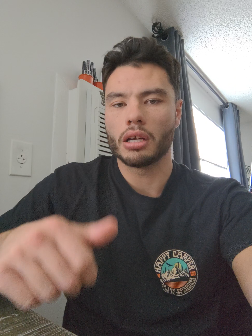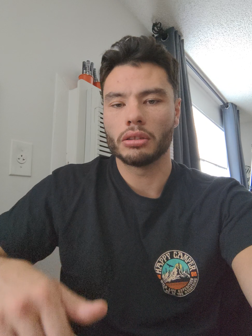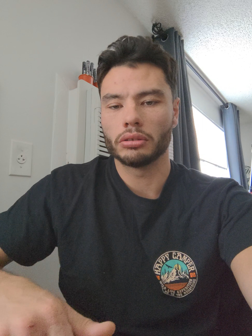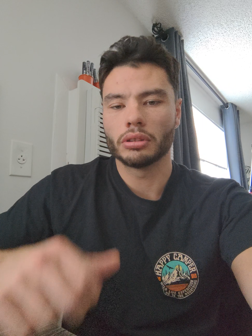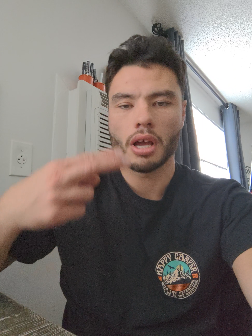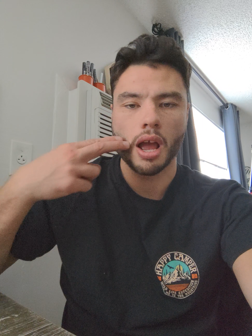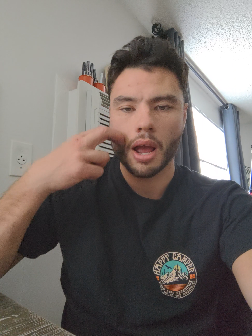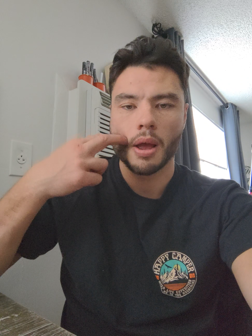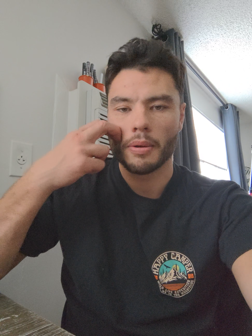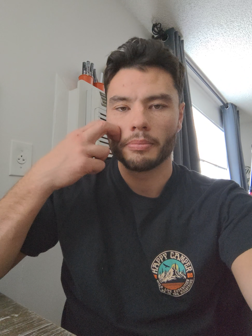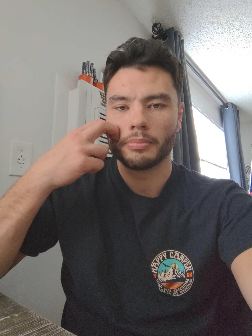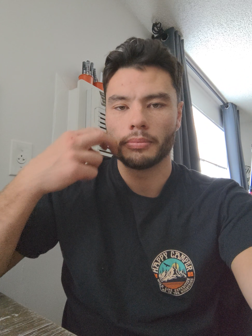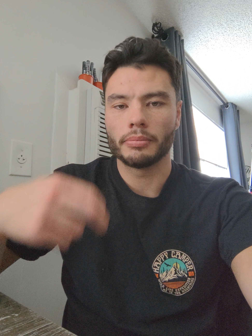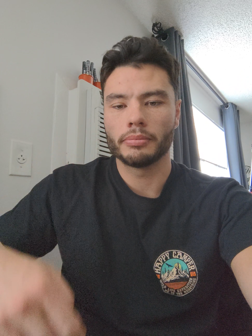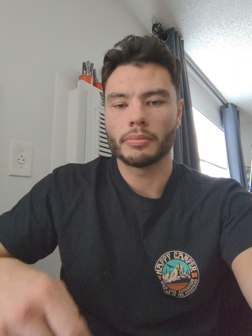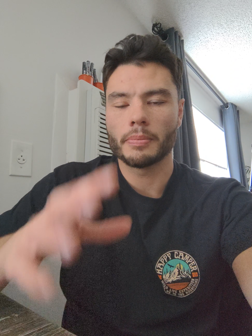gum